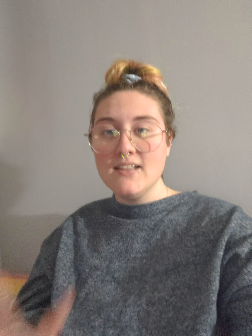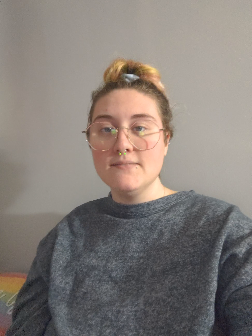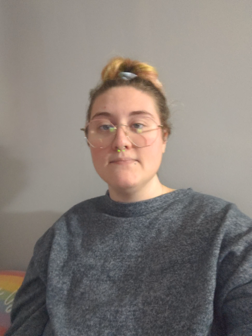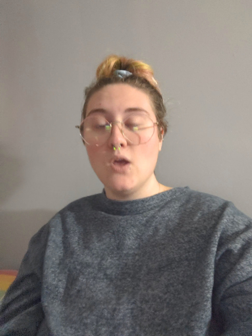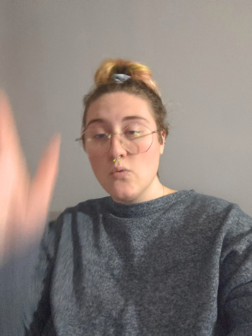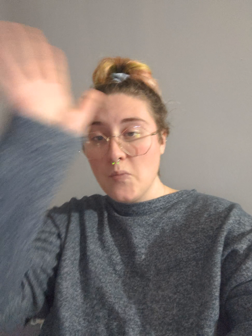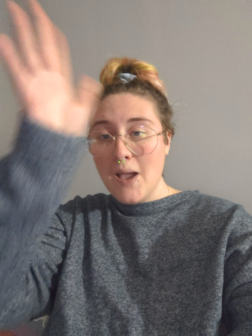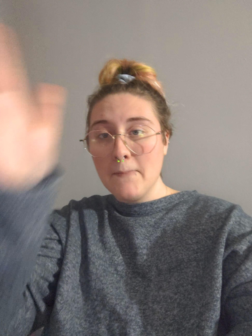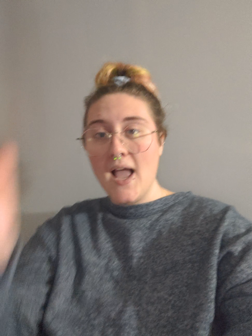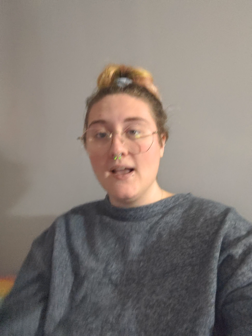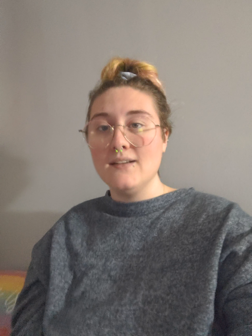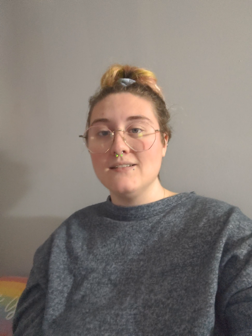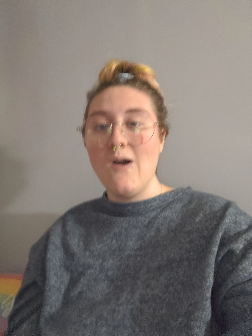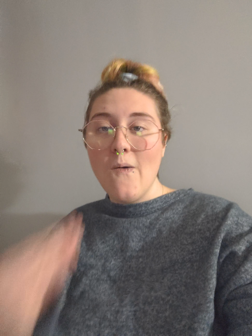grandpa